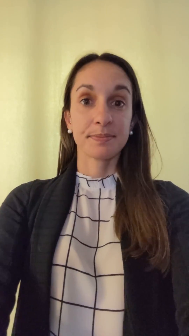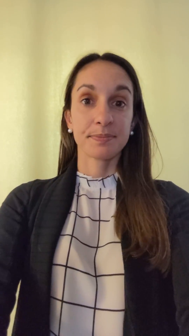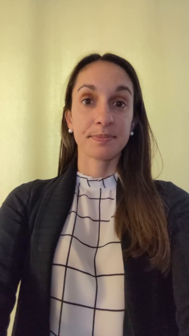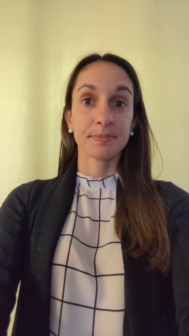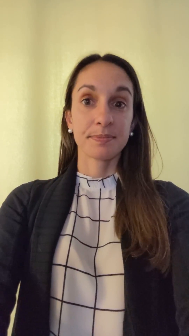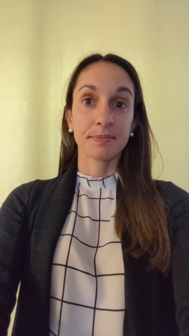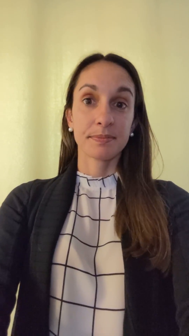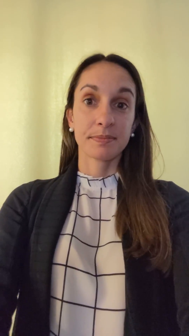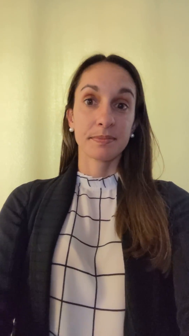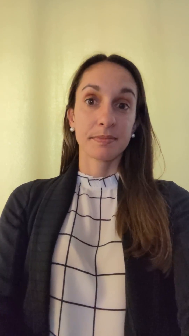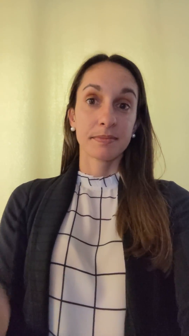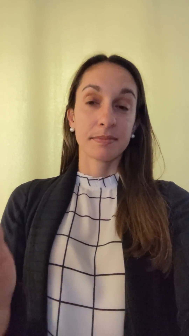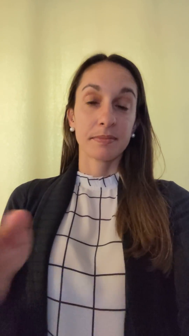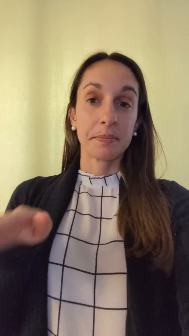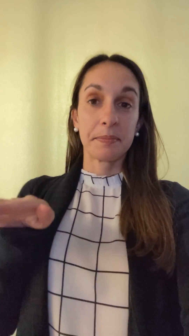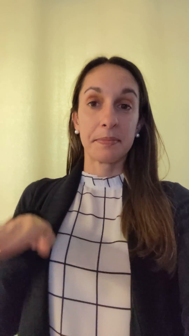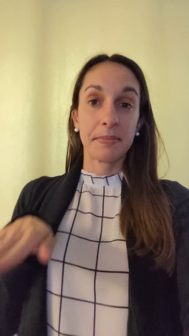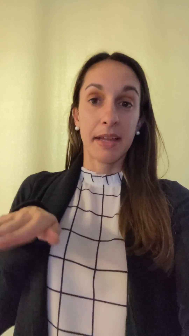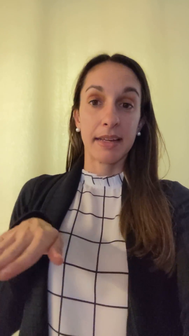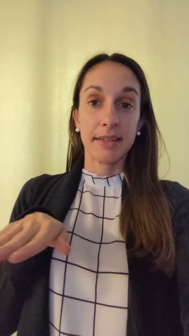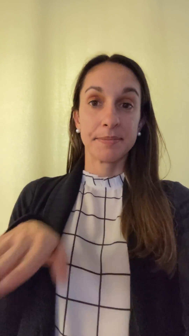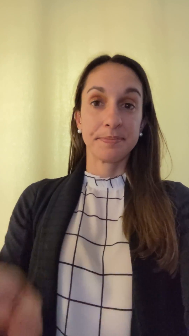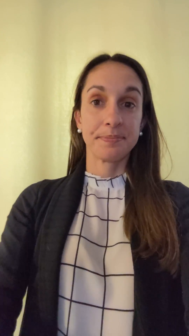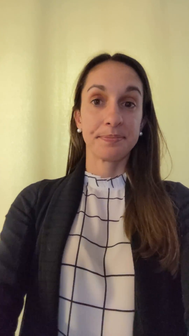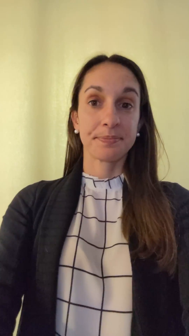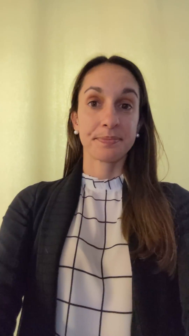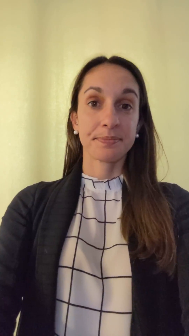penguin